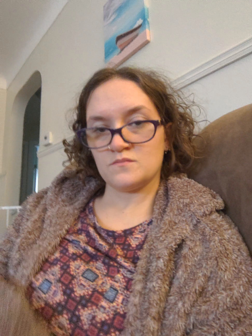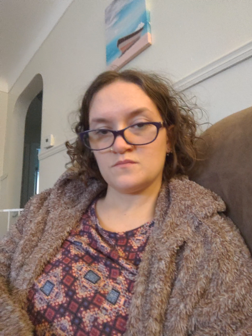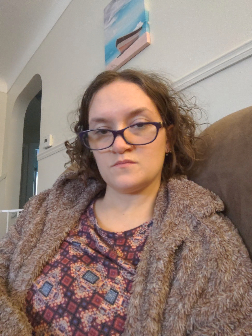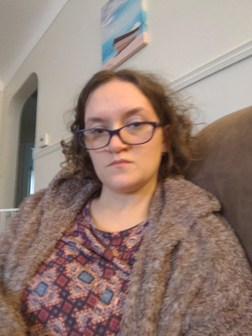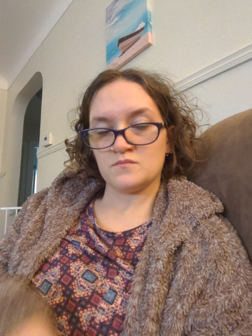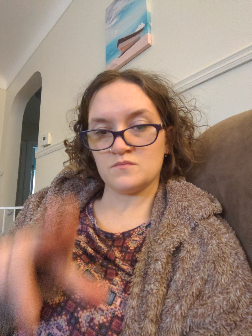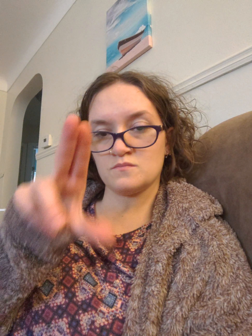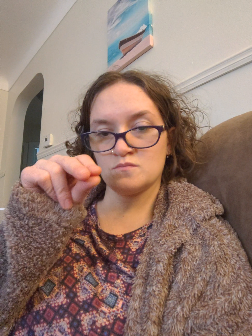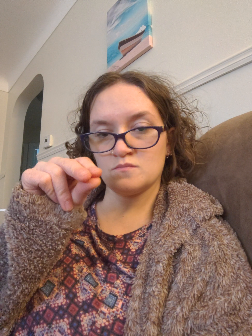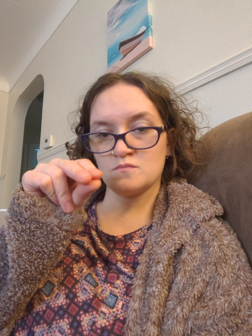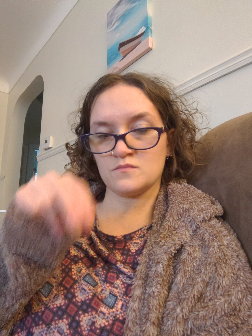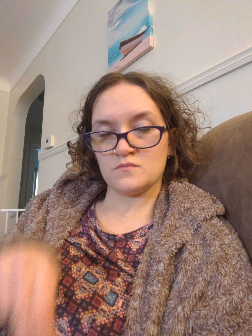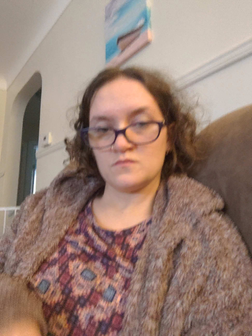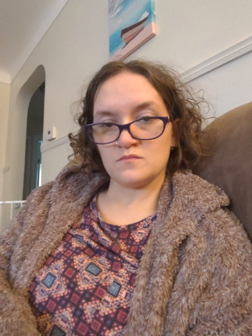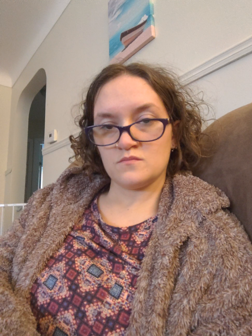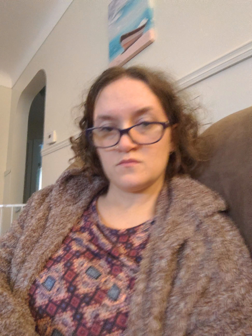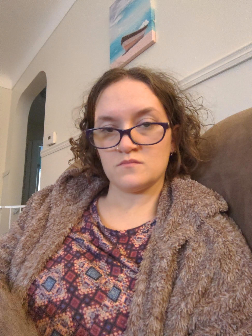no